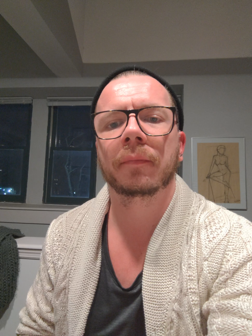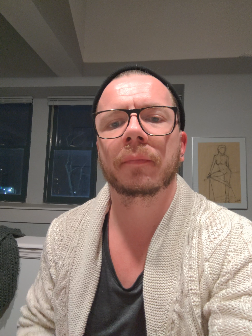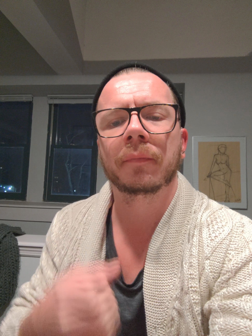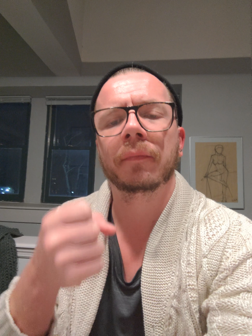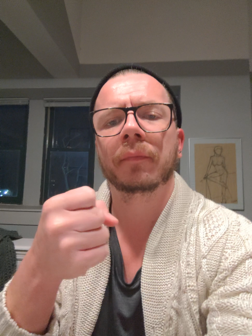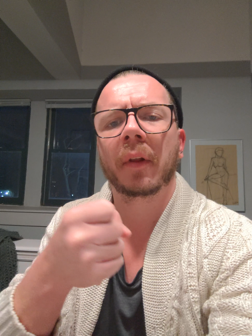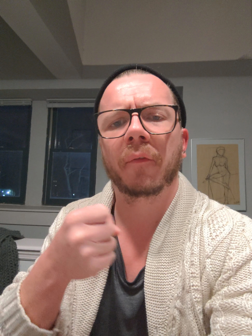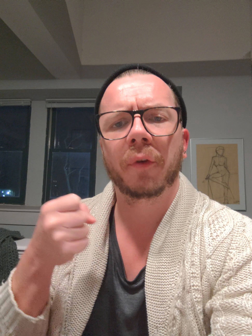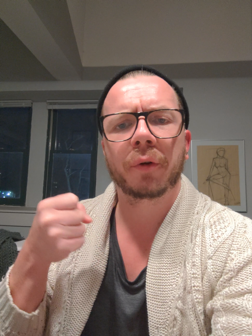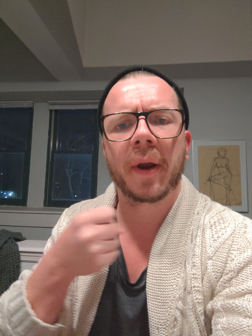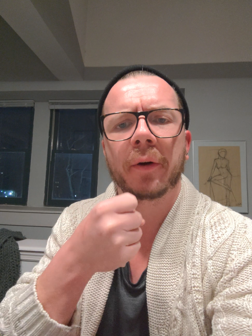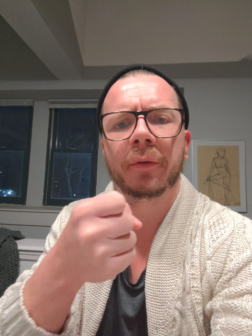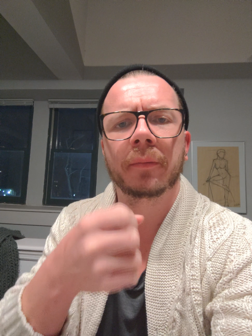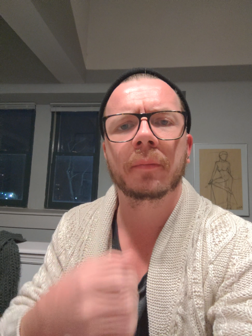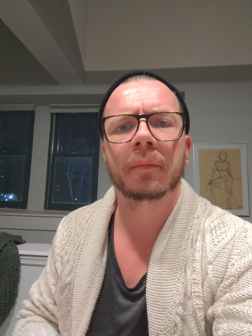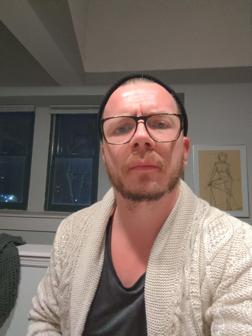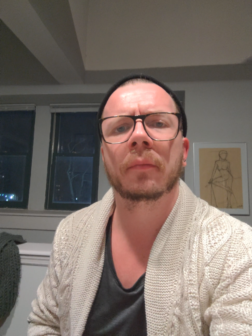refrigerator